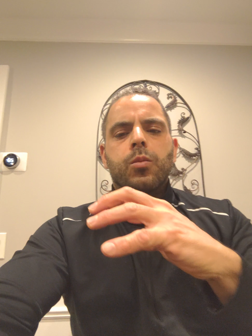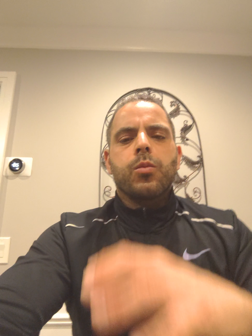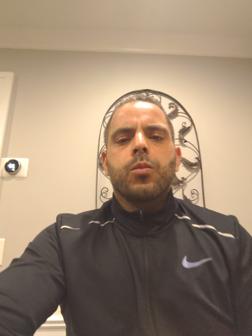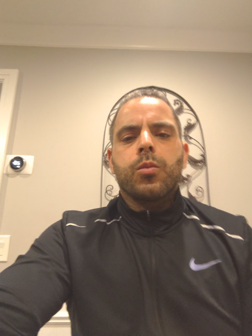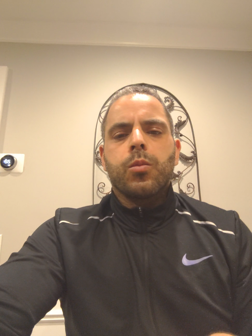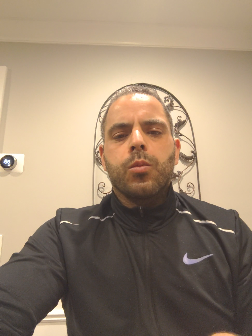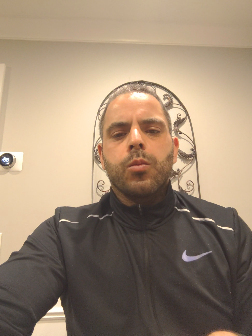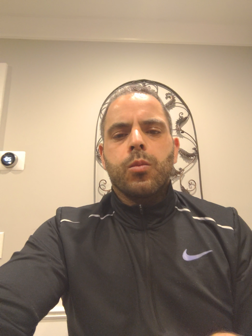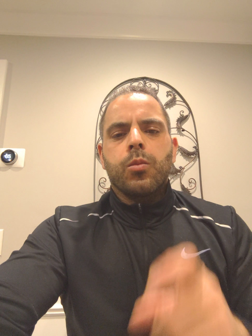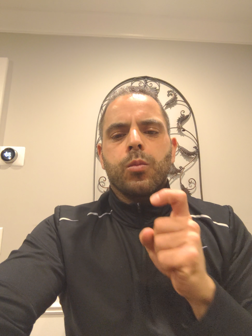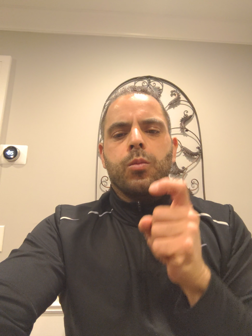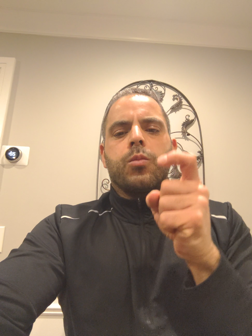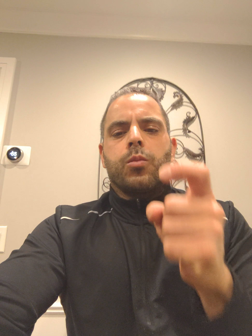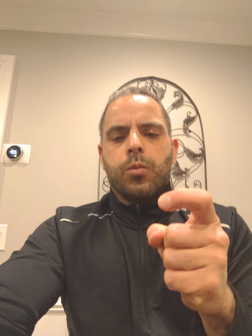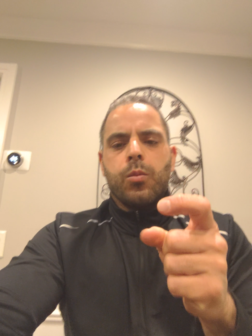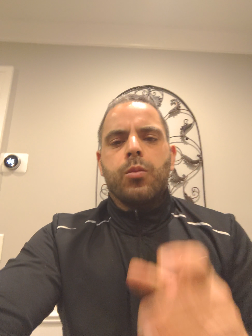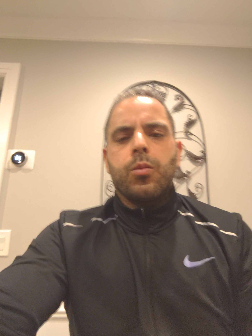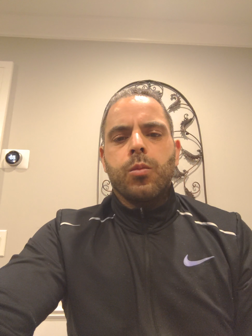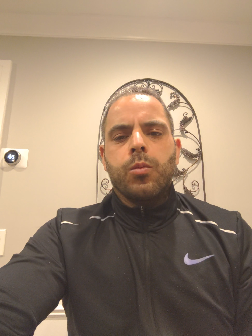gift